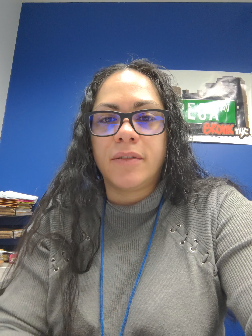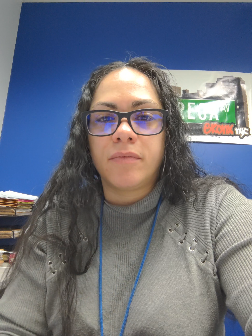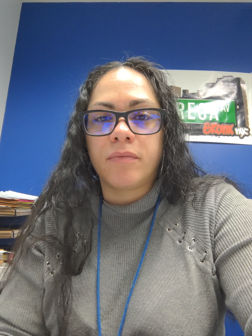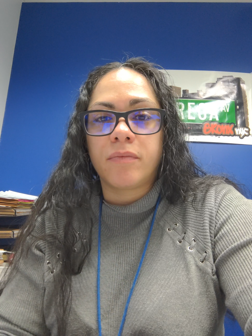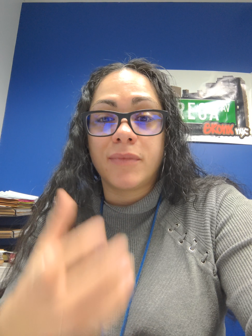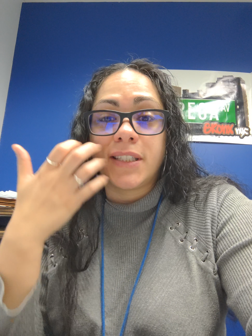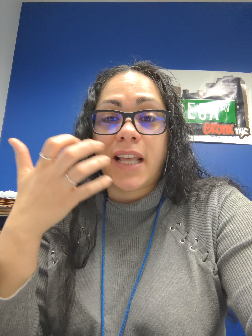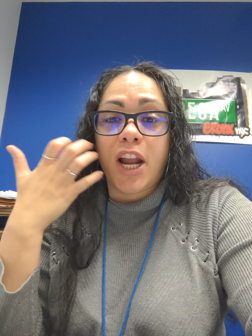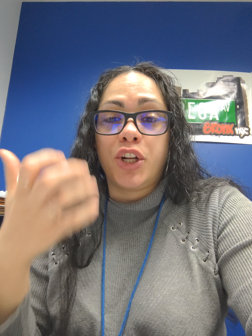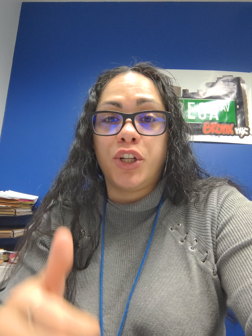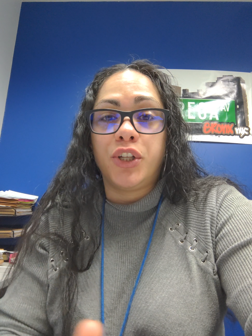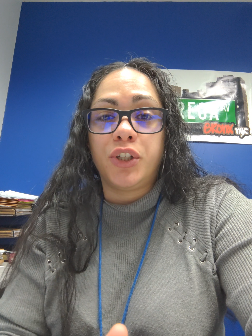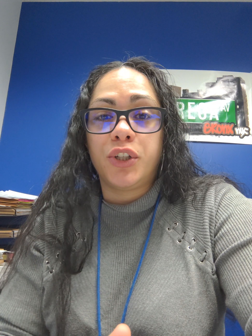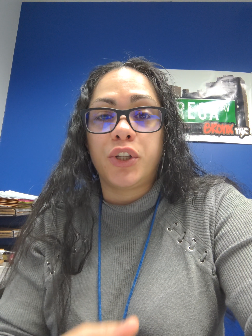tiger